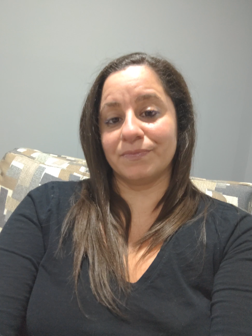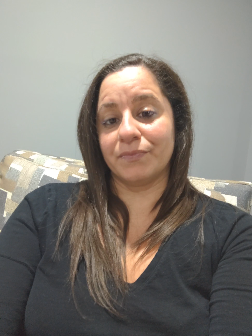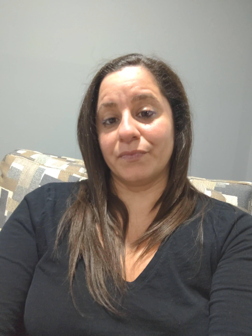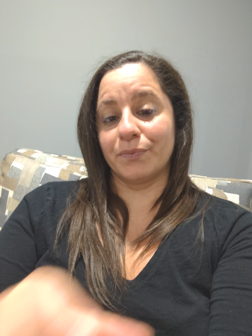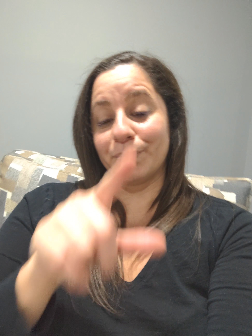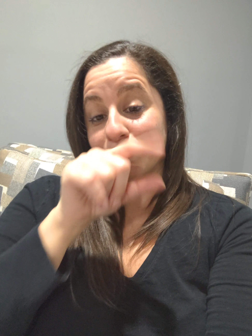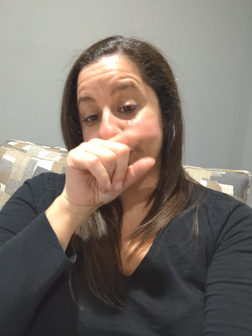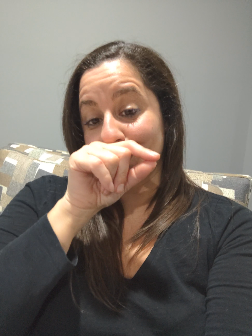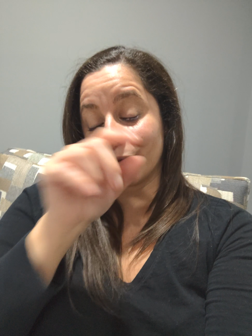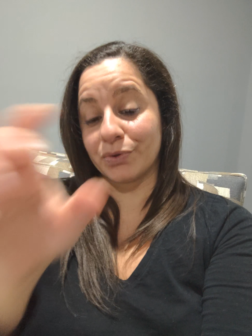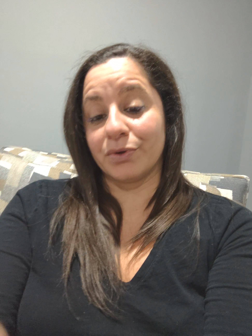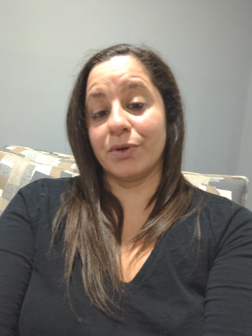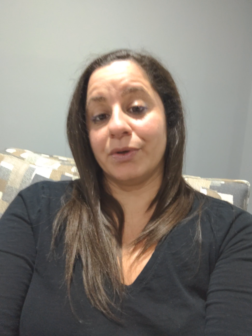bird